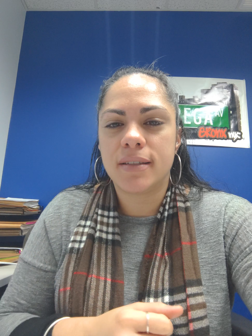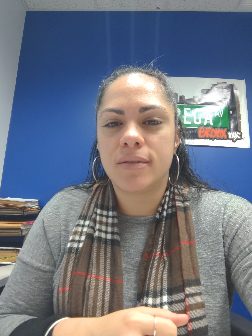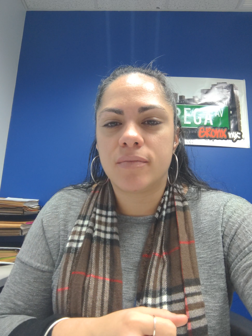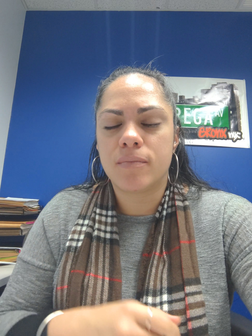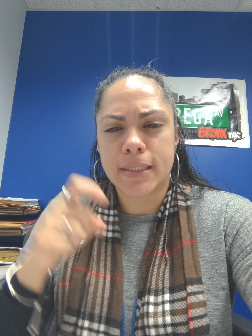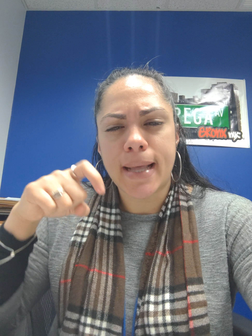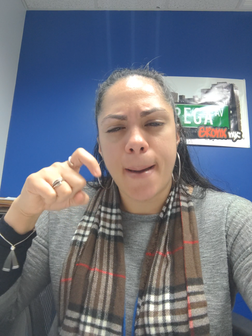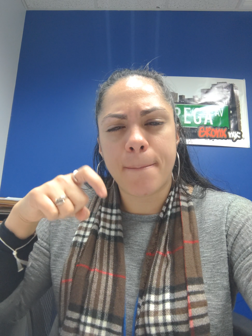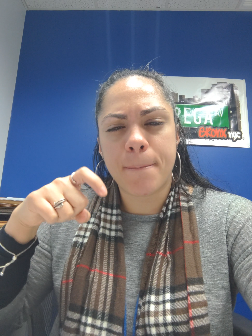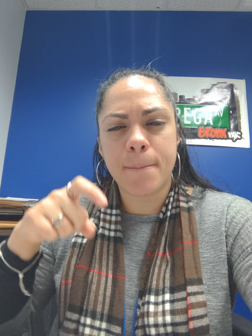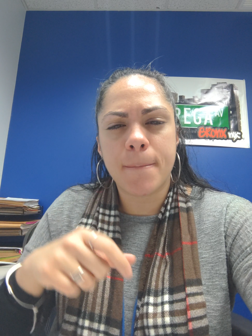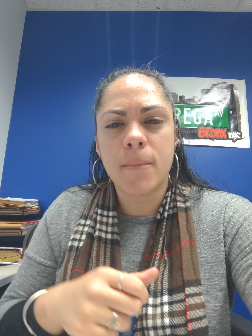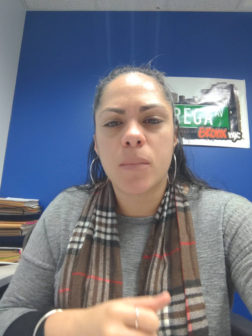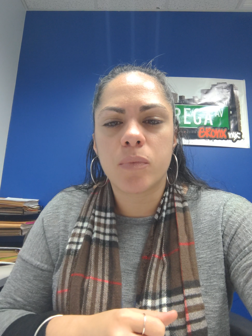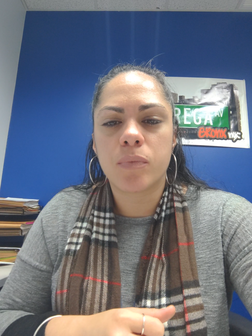time